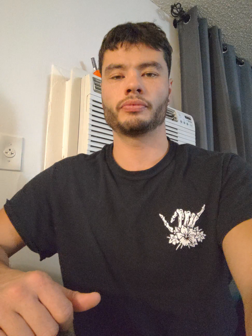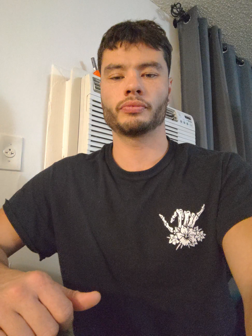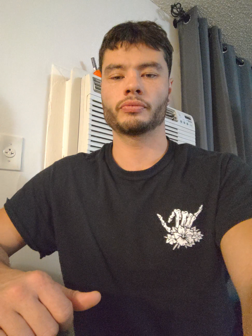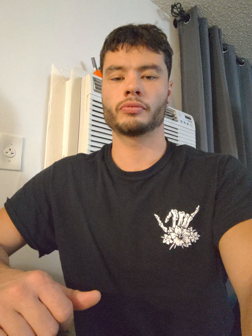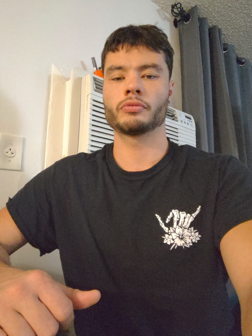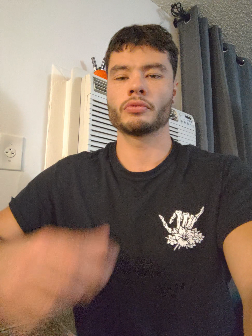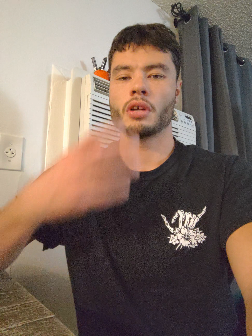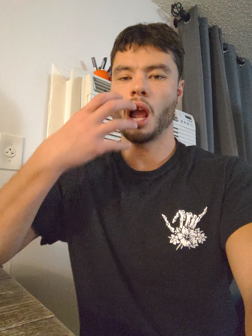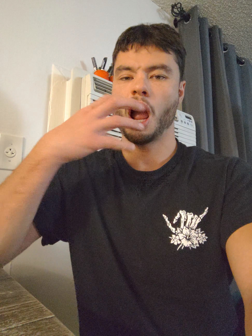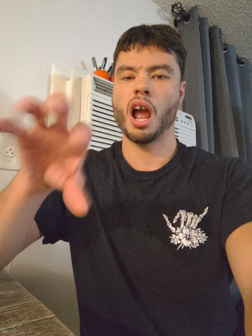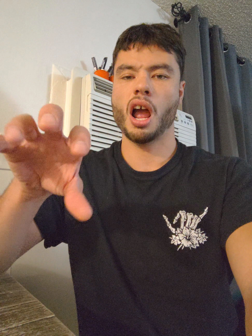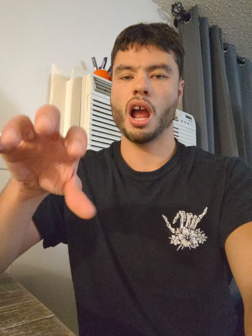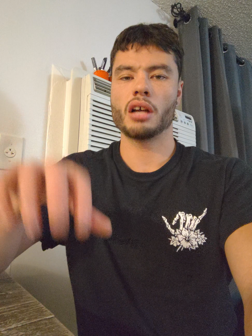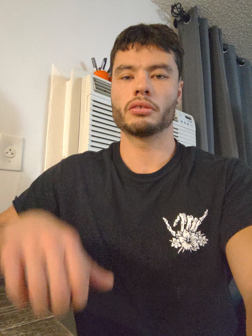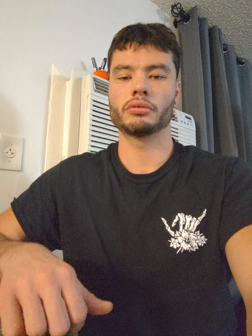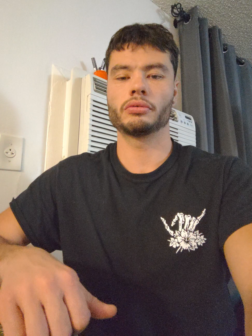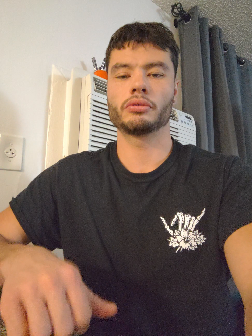hot